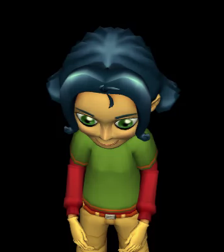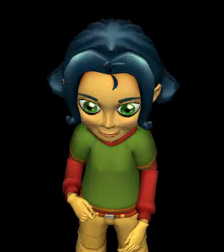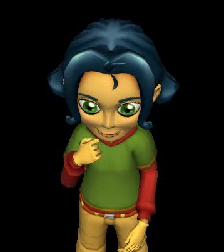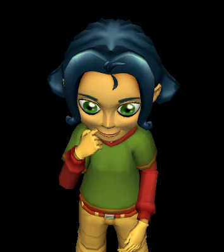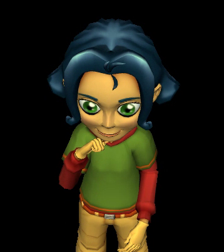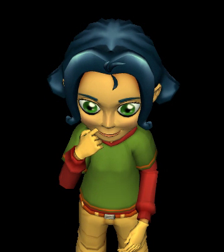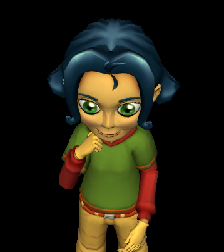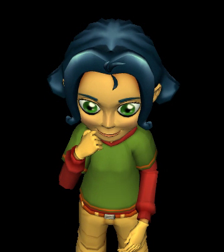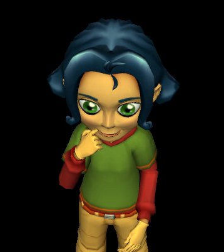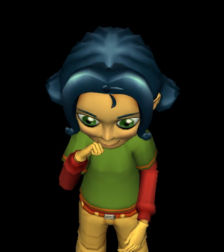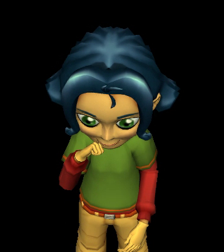طبيب أسنان